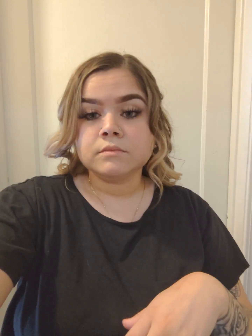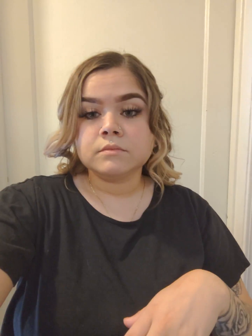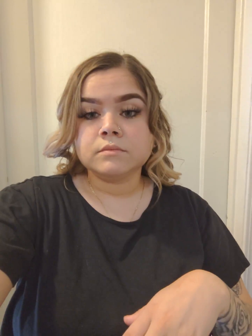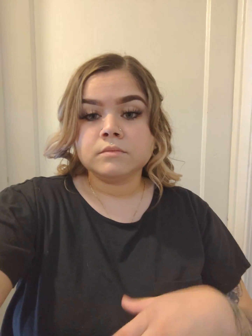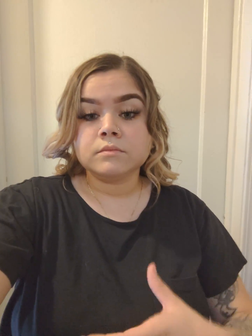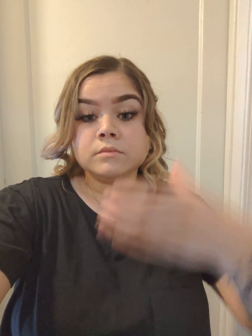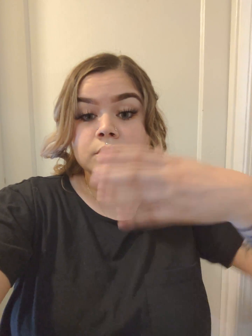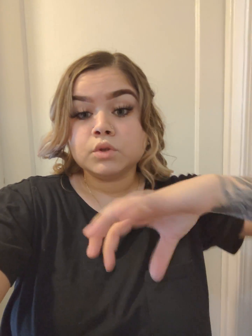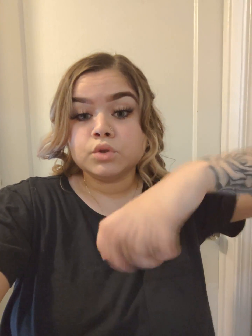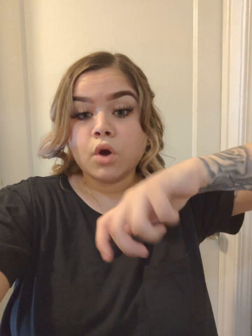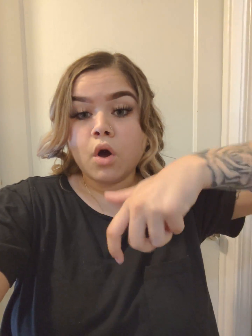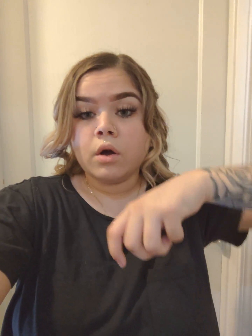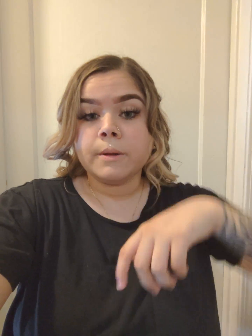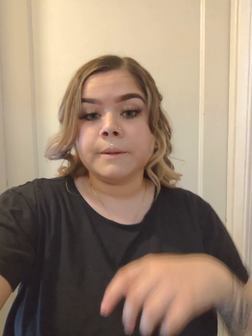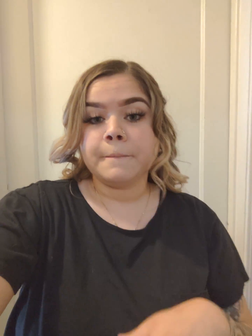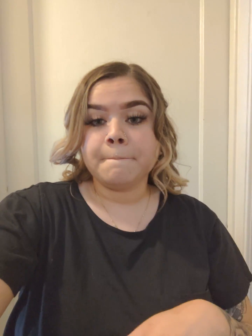jar